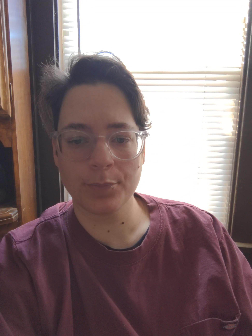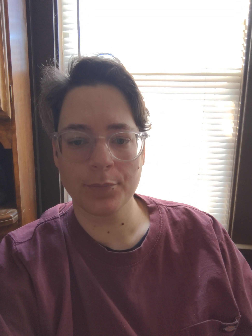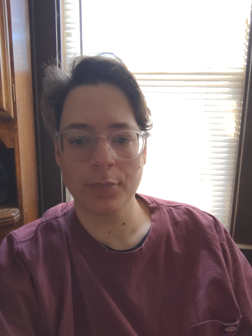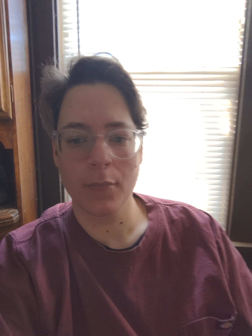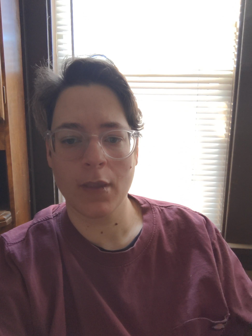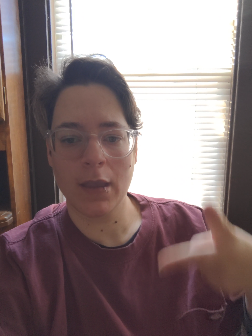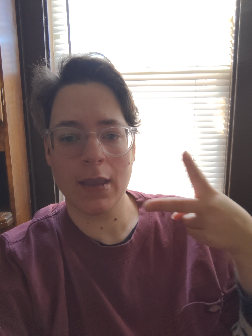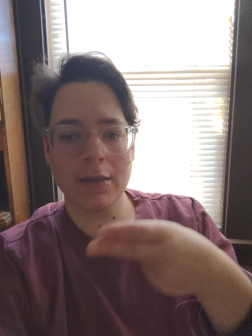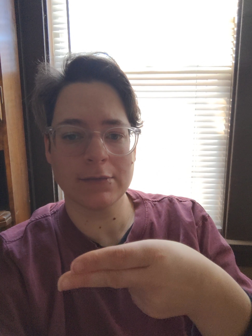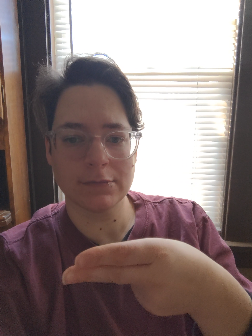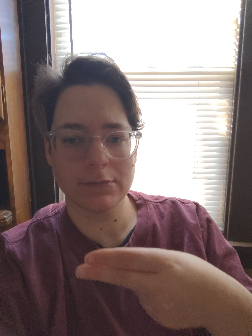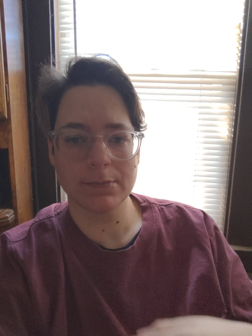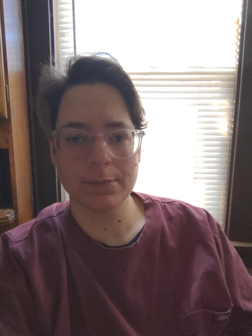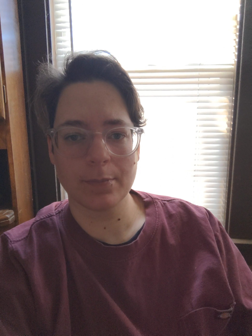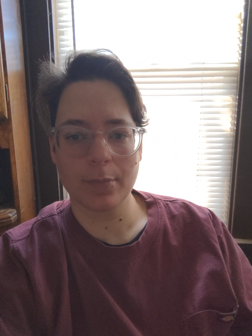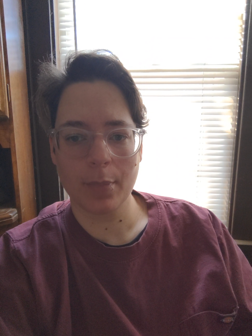cut